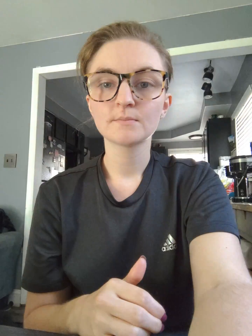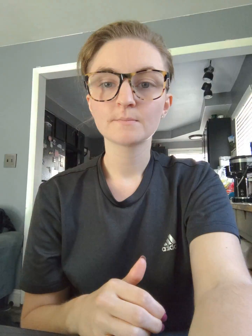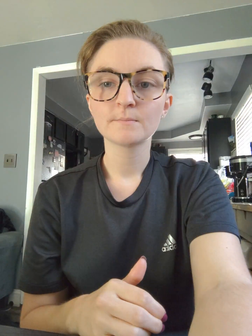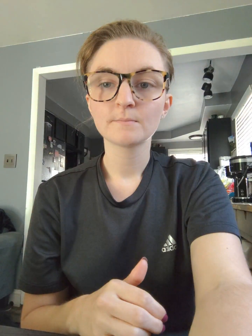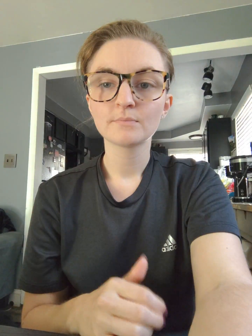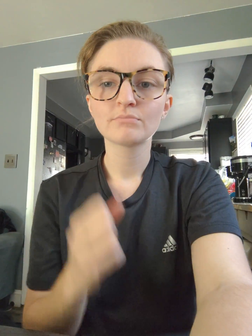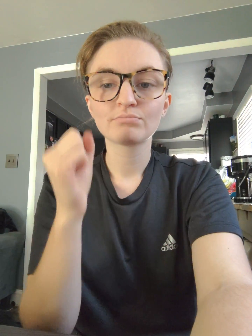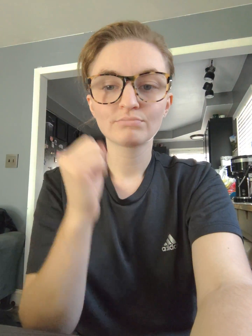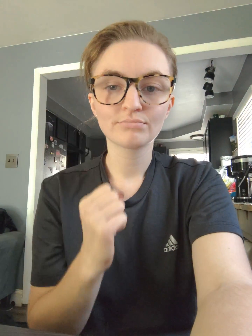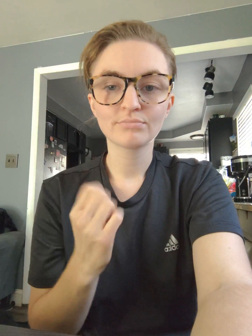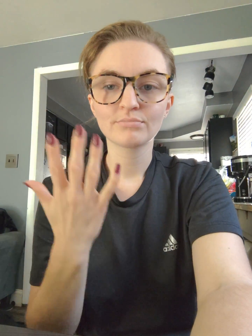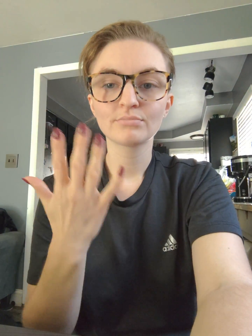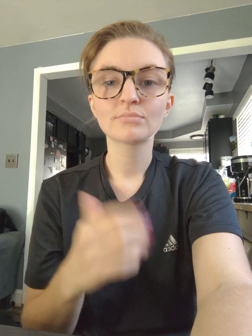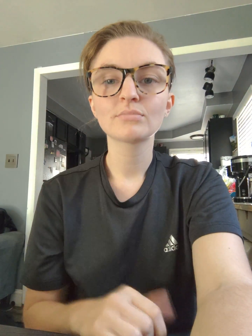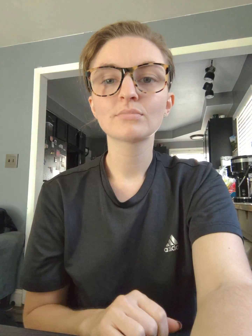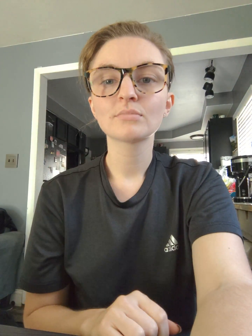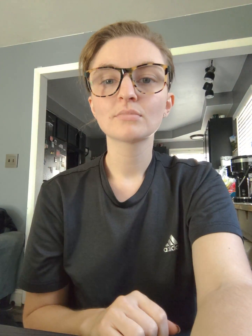gloves